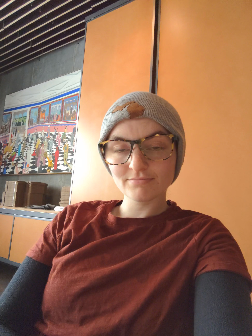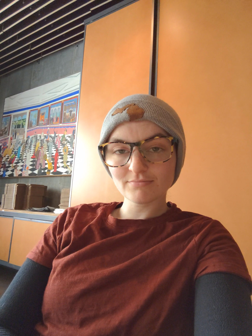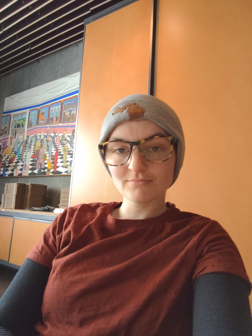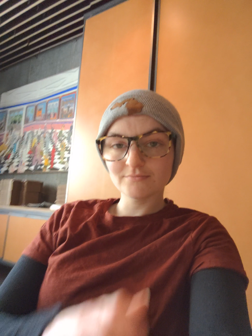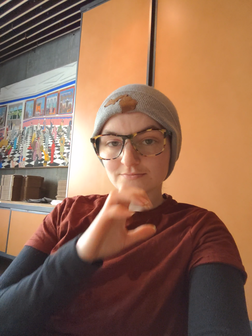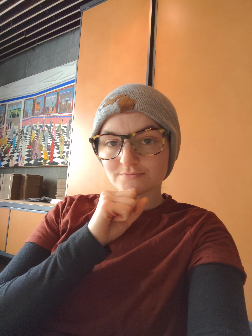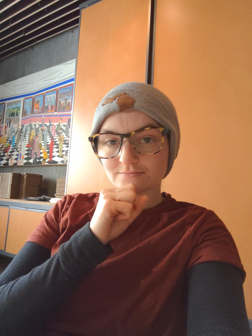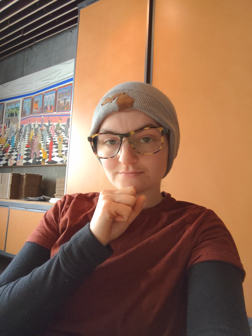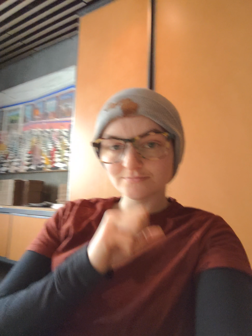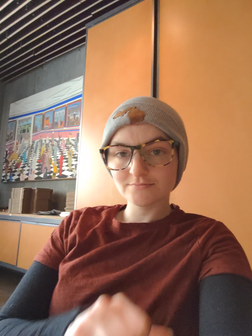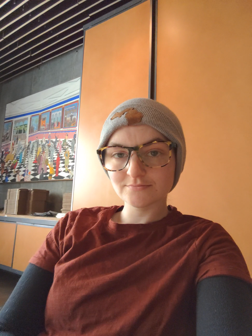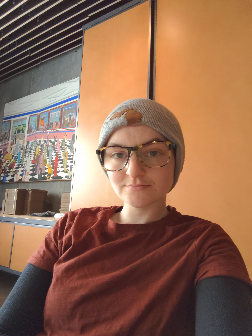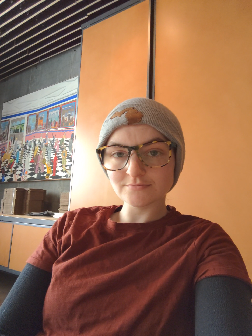orange